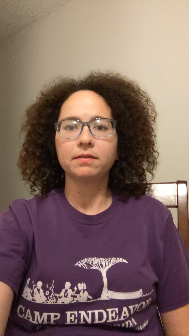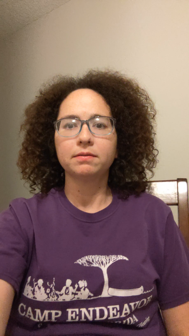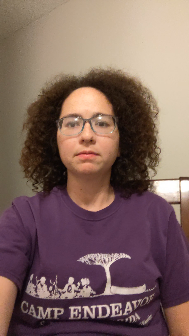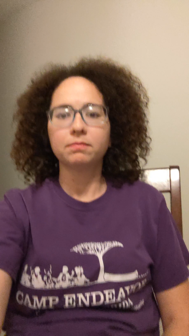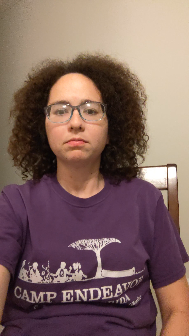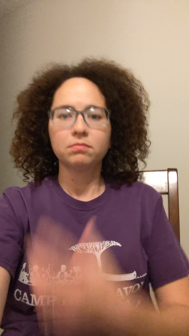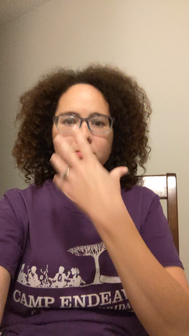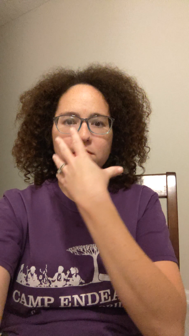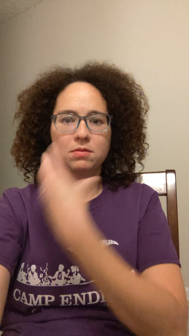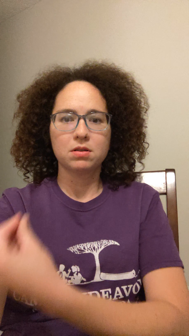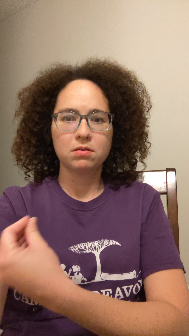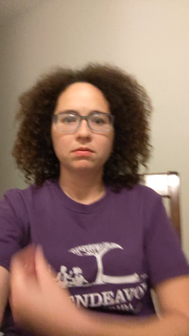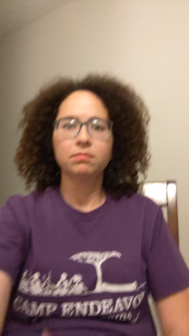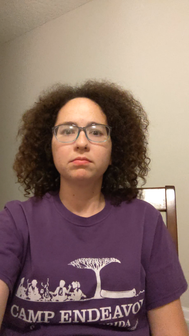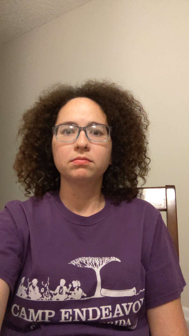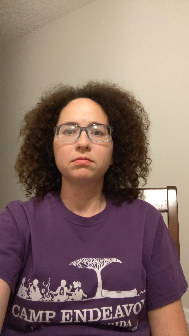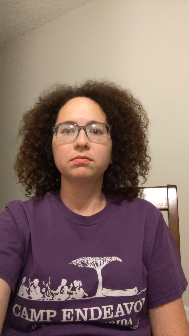poor